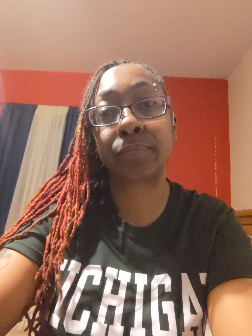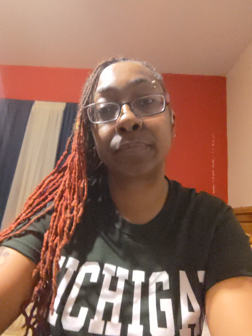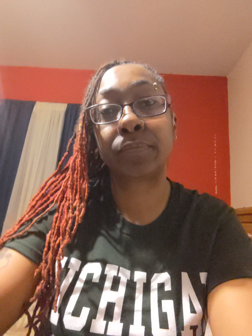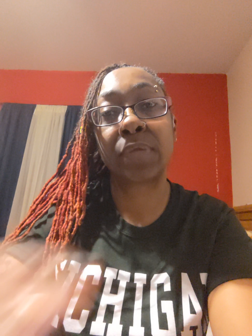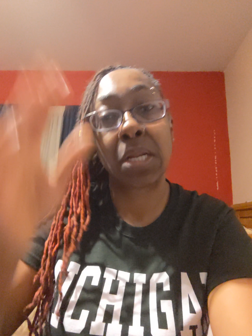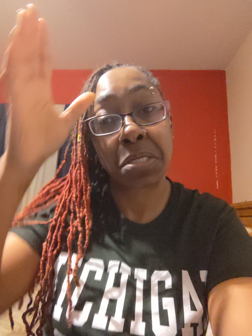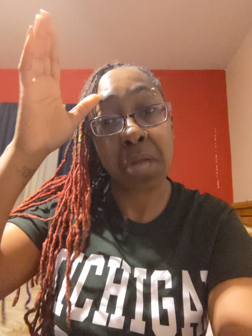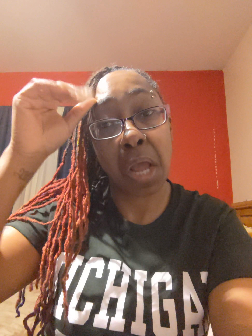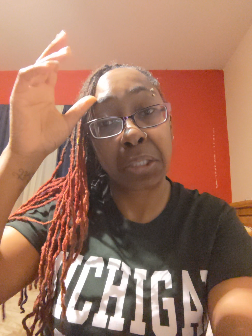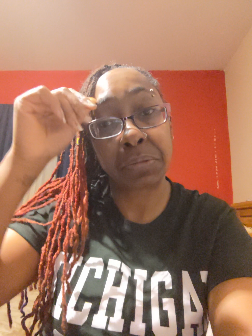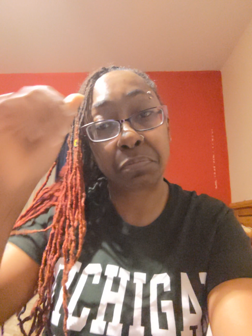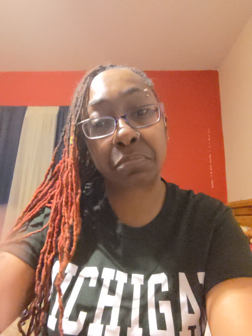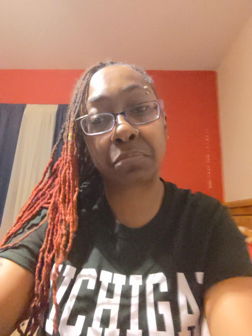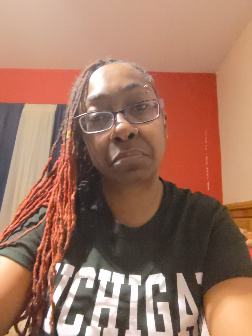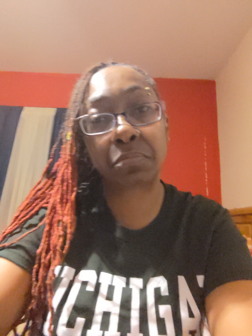donkey